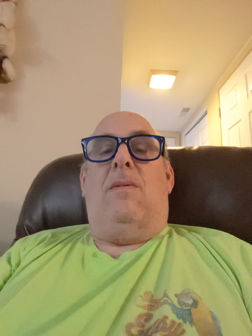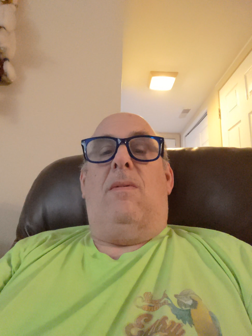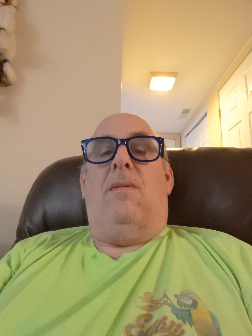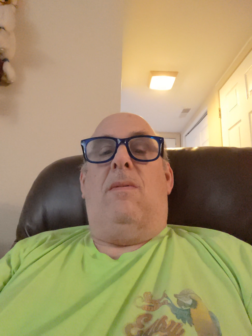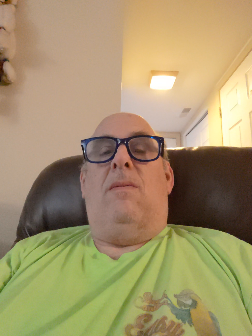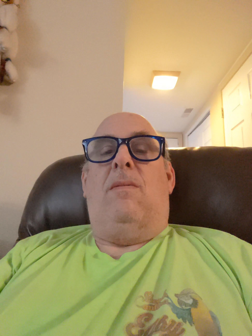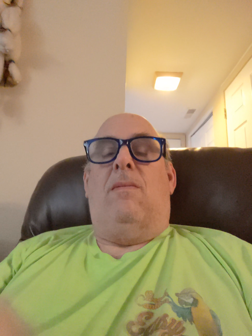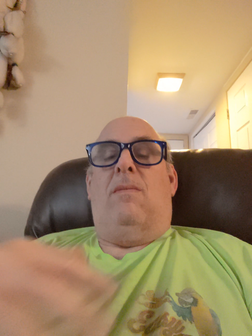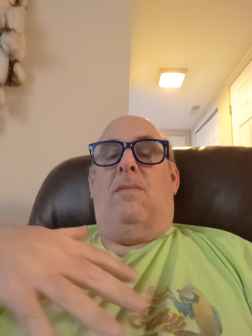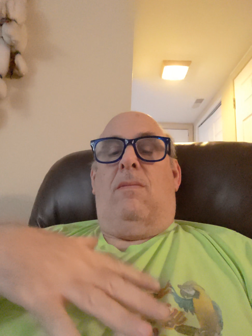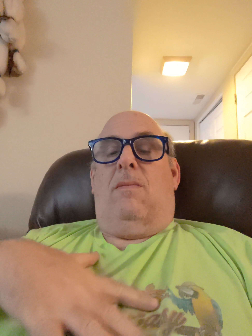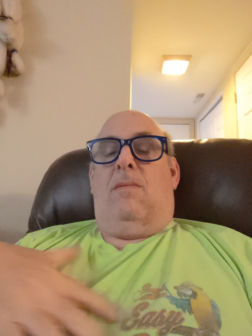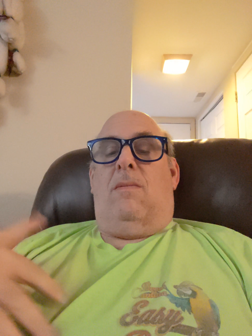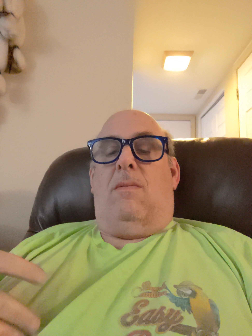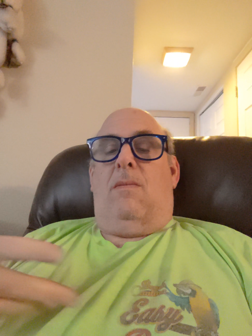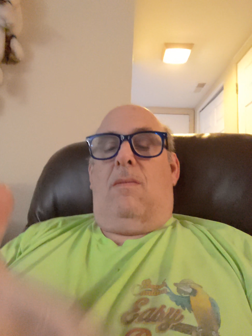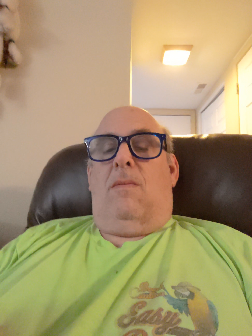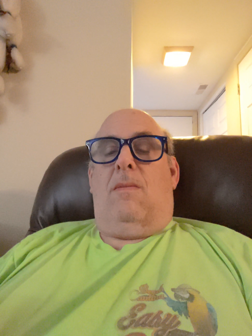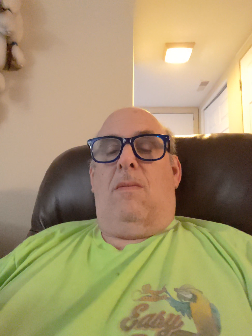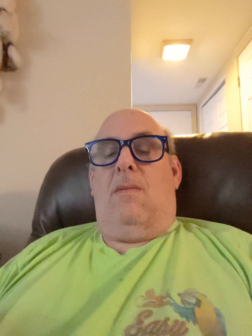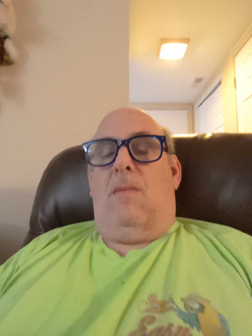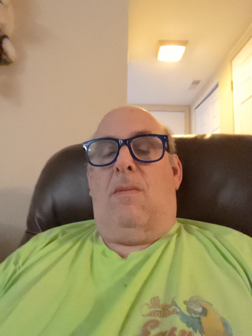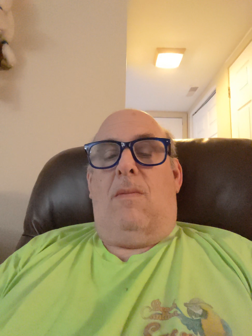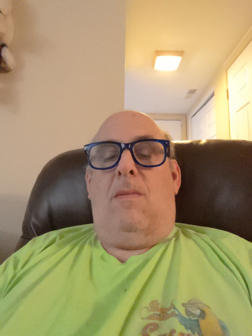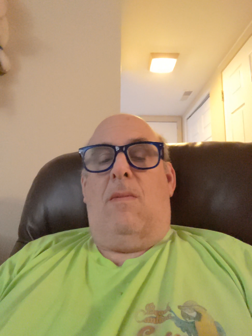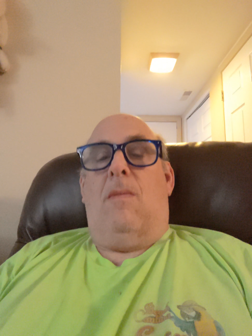zebra